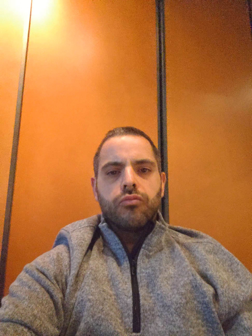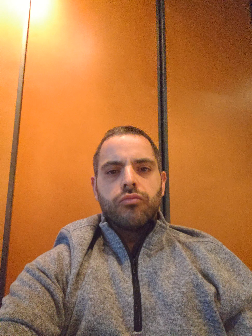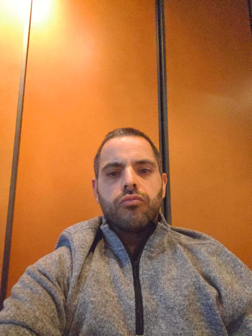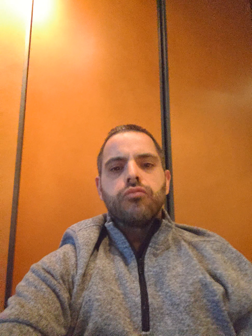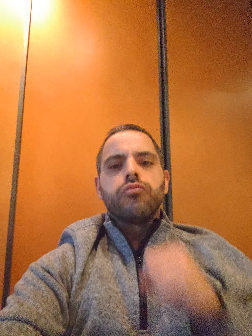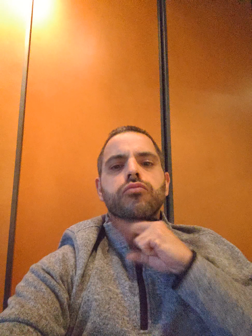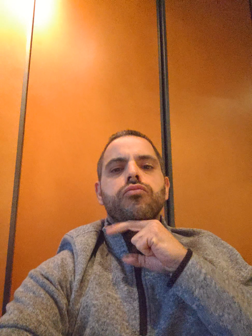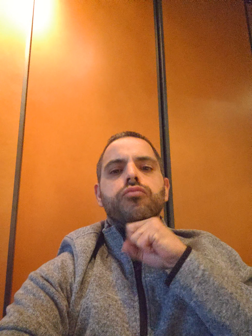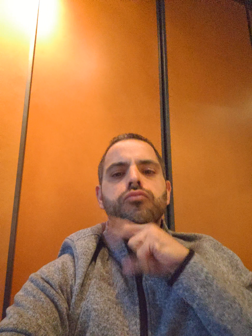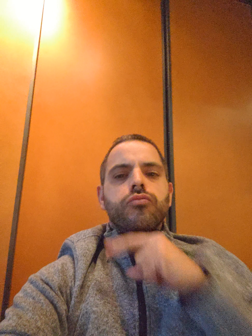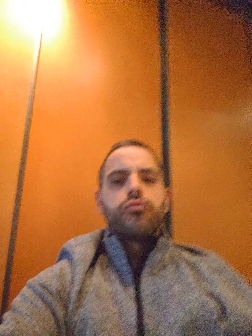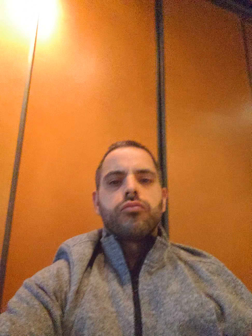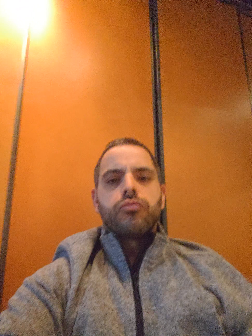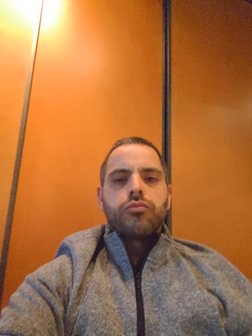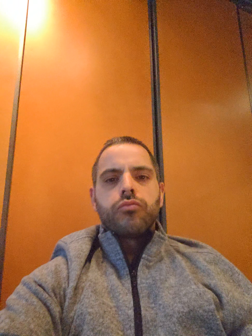frog